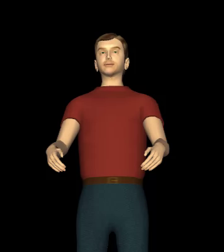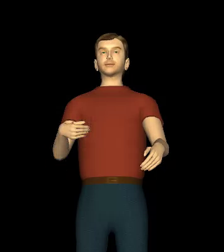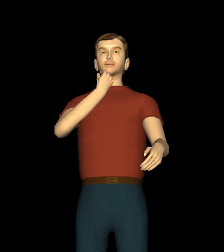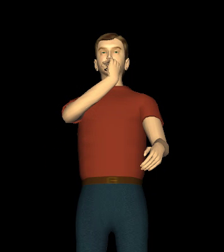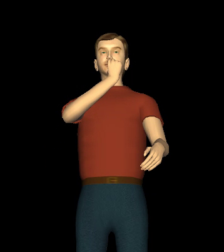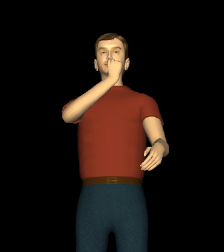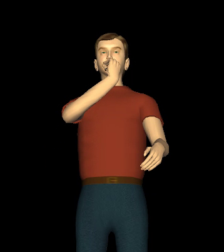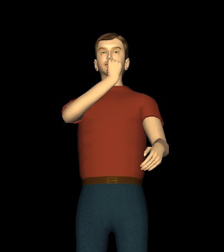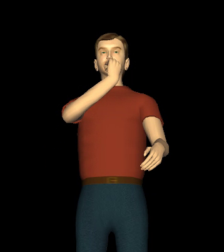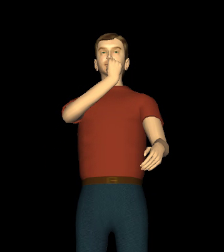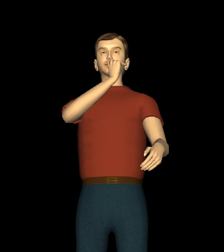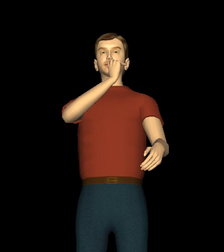يشعر بالبرد